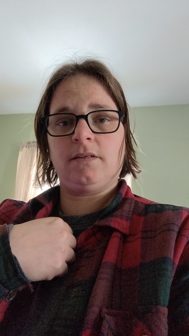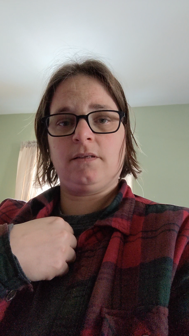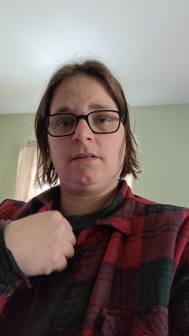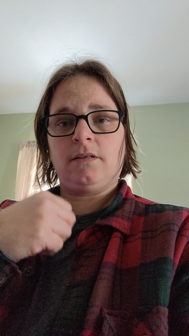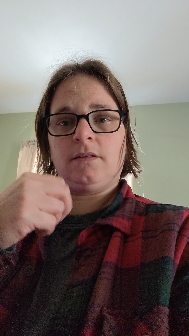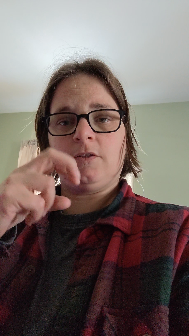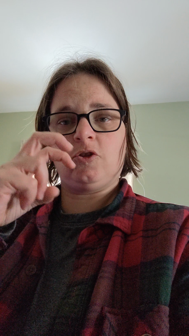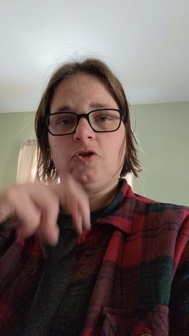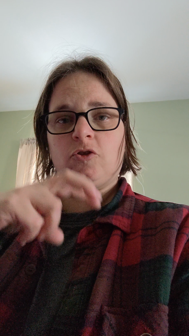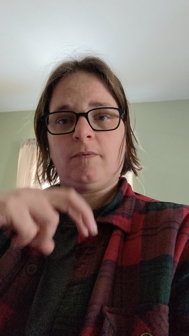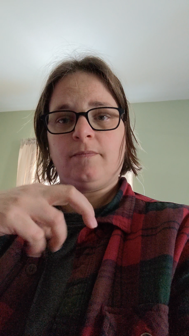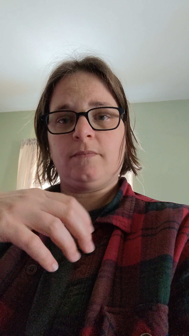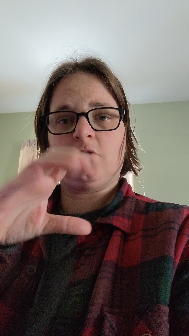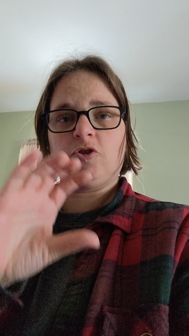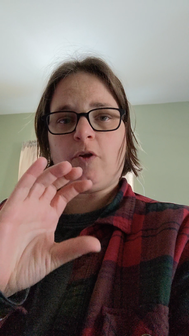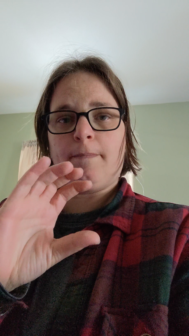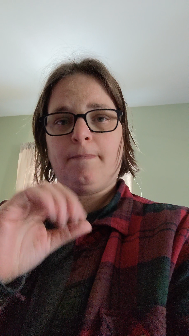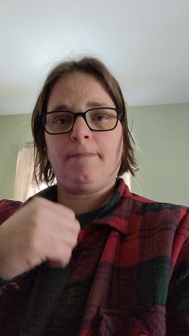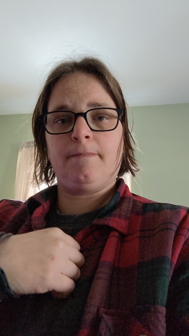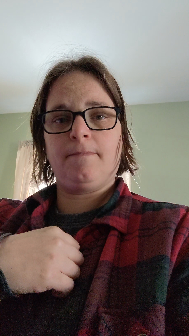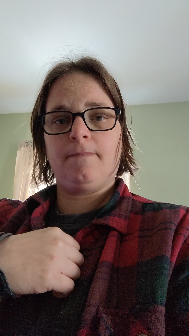potato chip